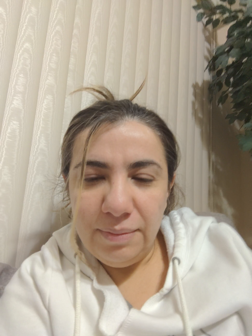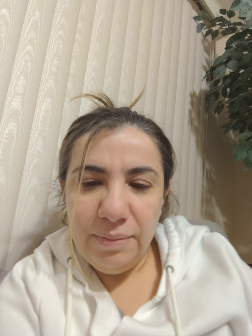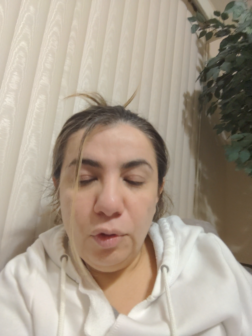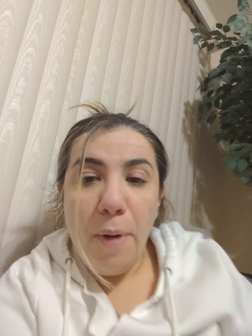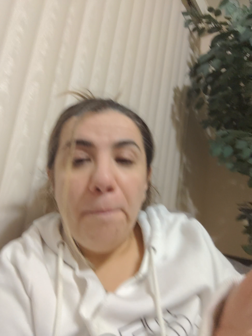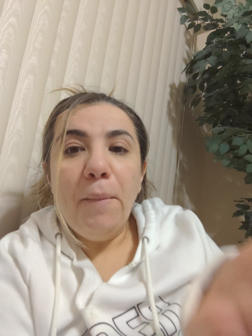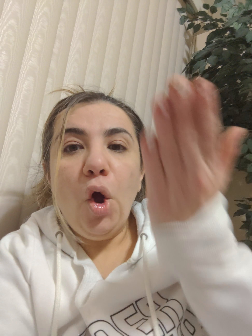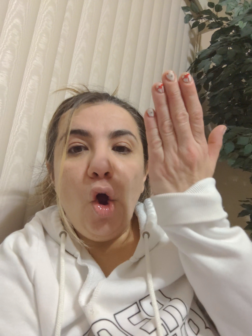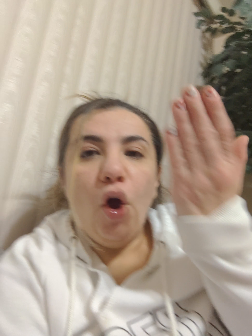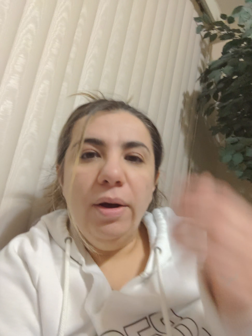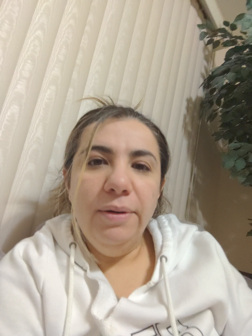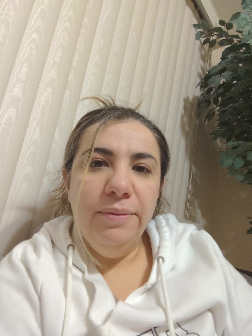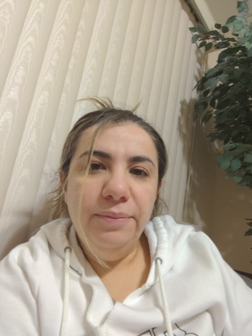morning